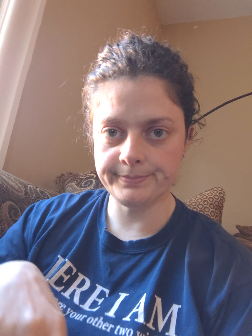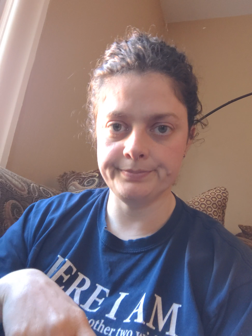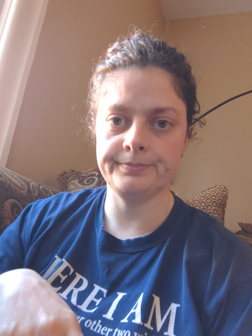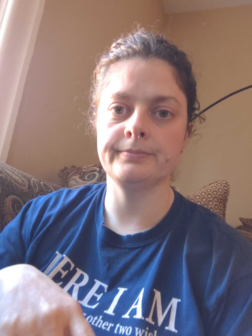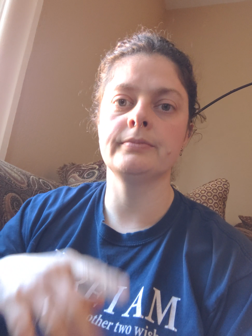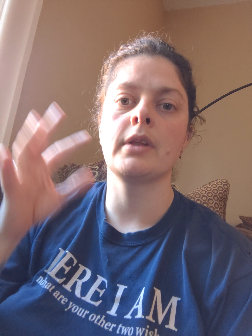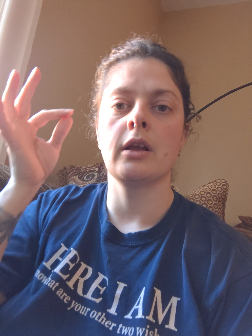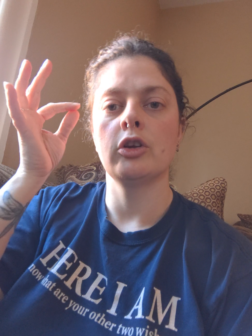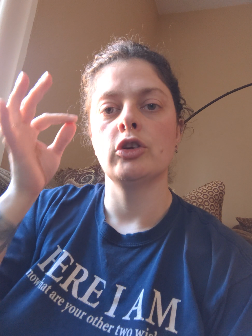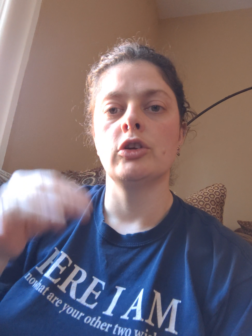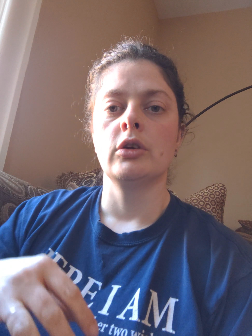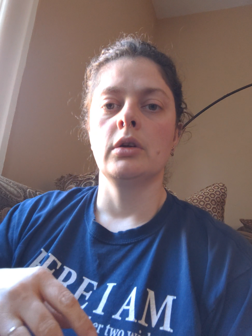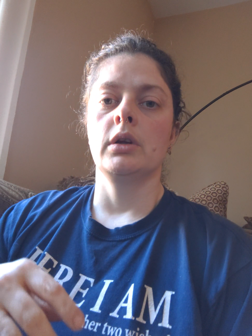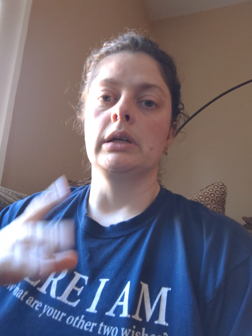hair